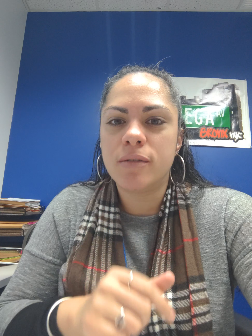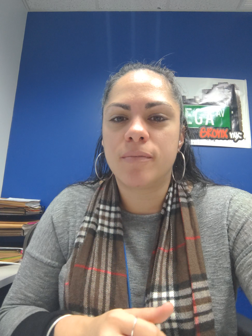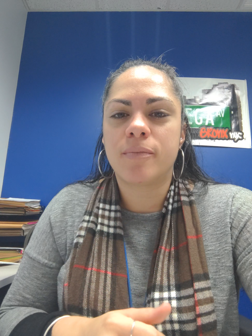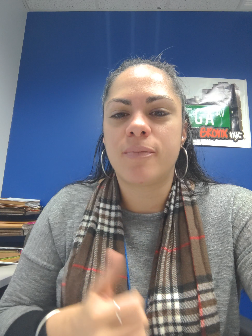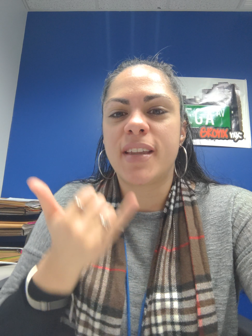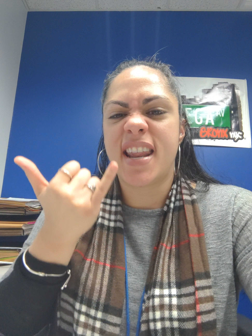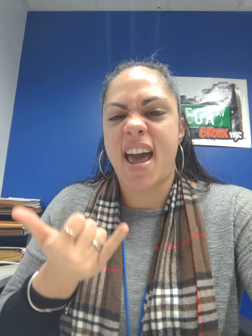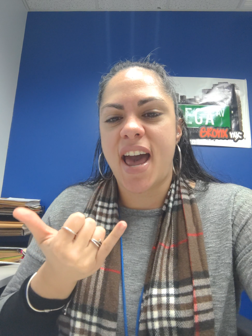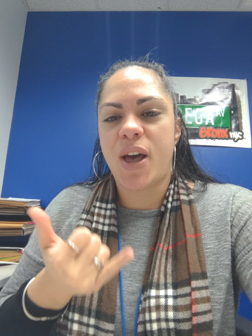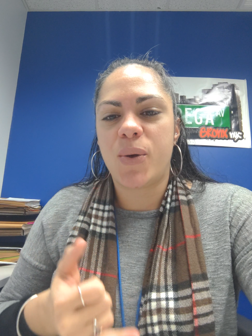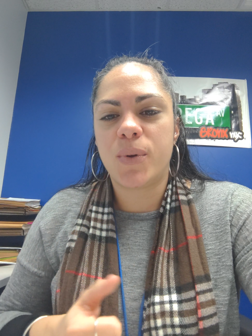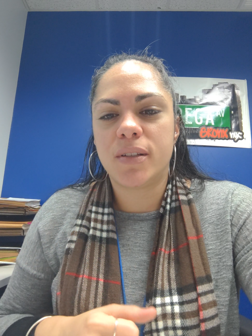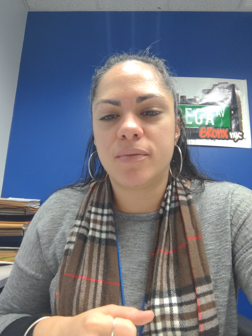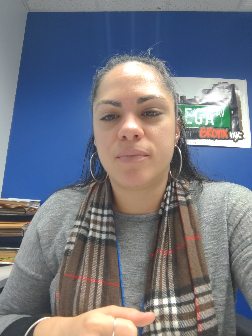now